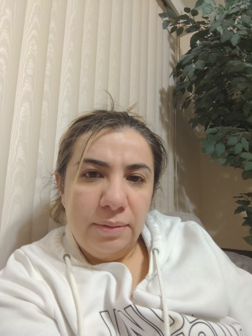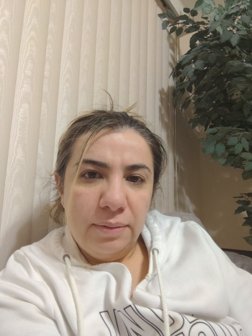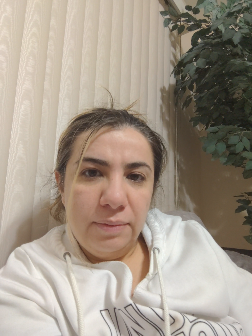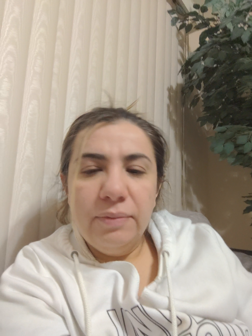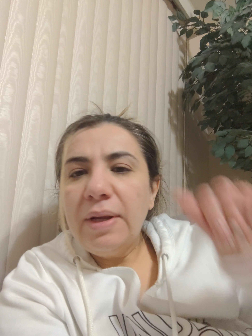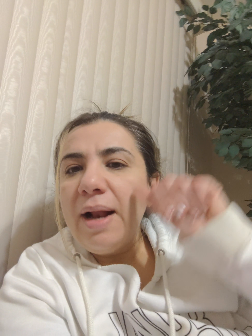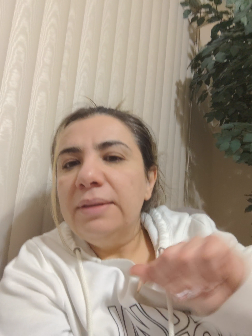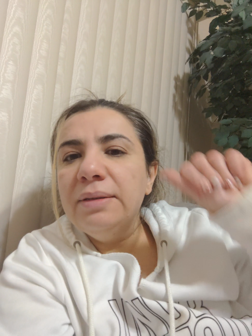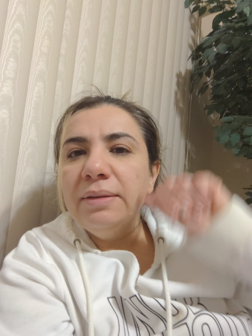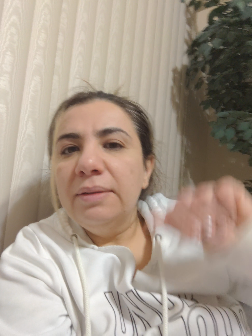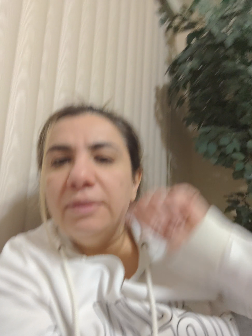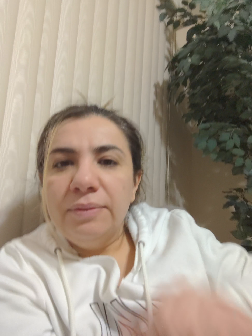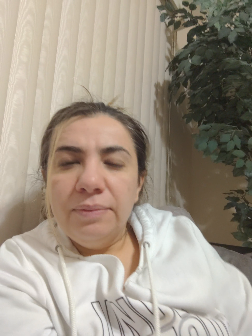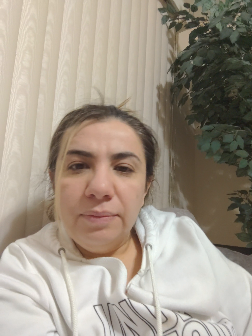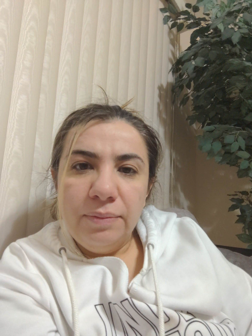aunt